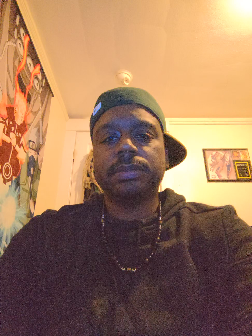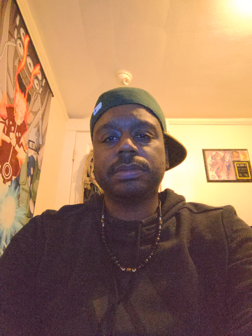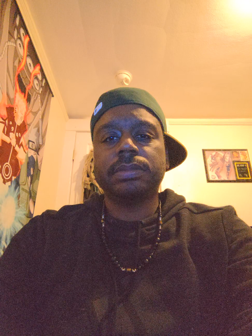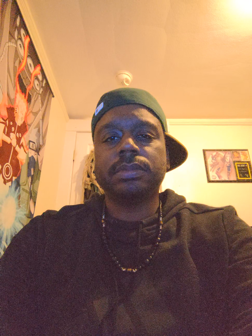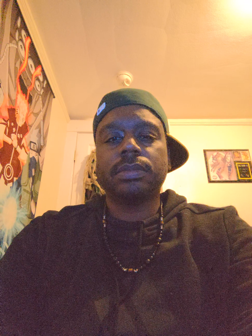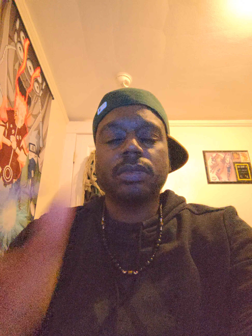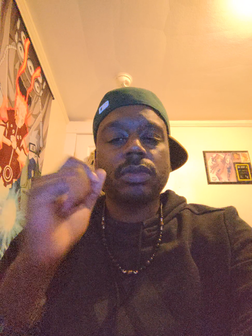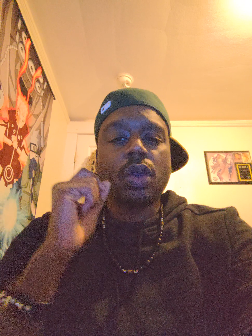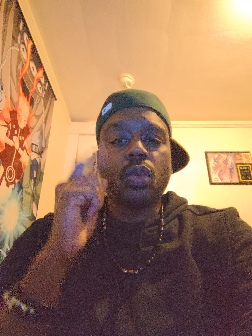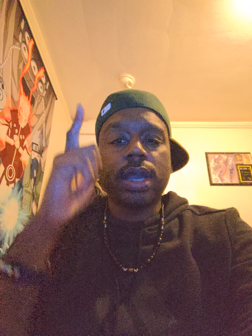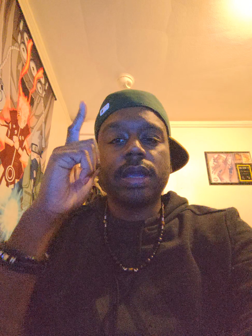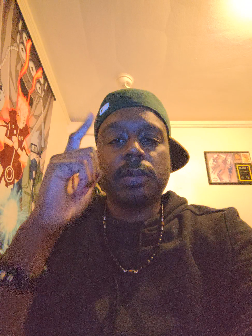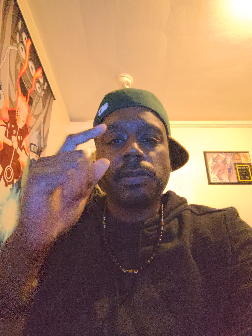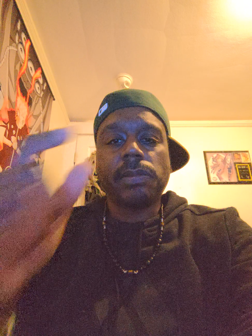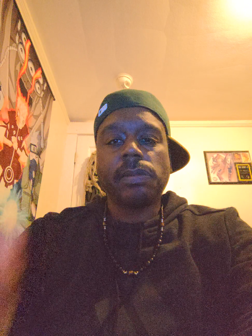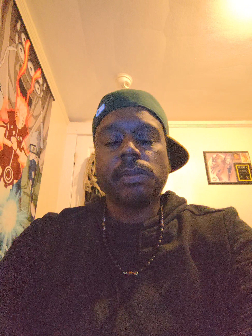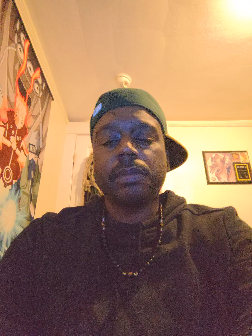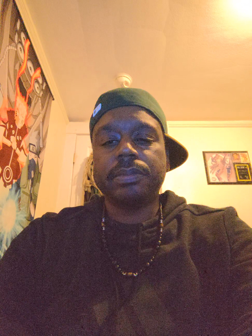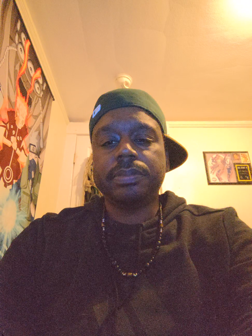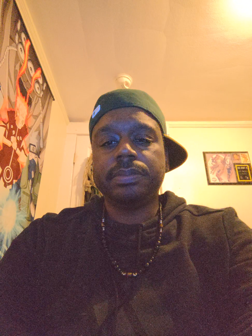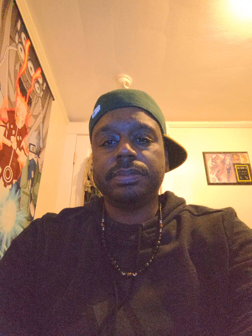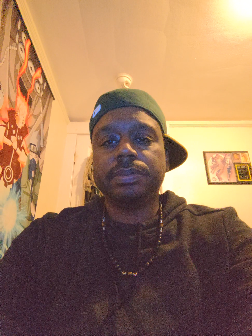wake